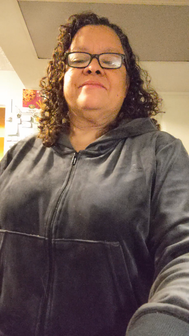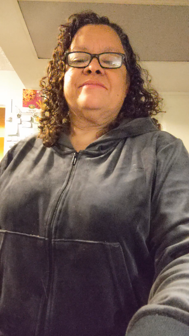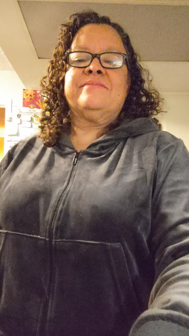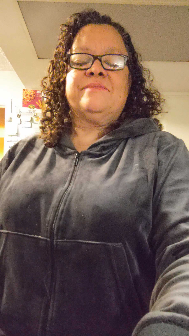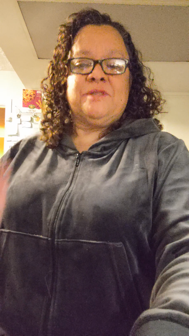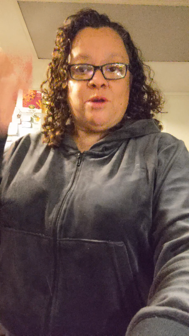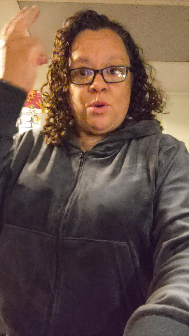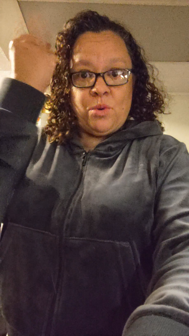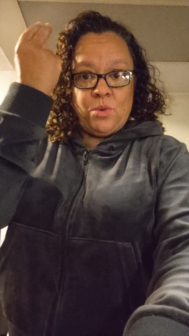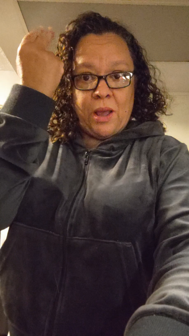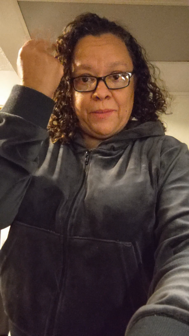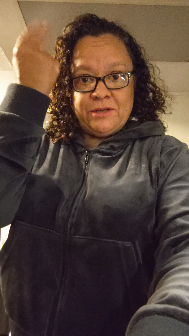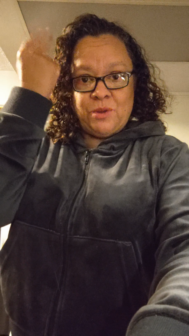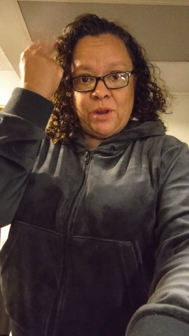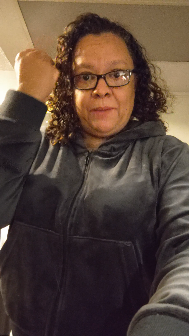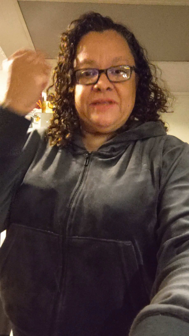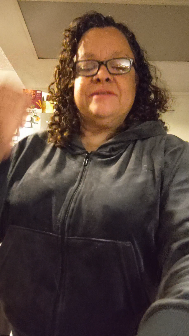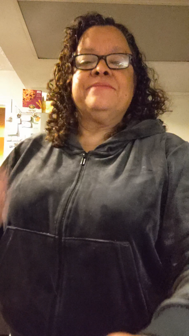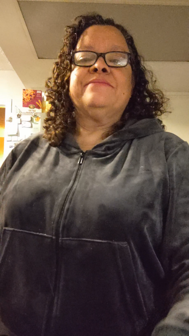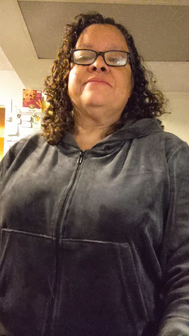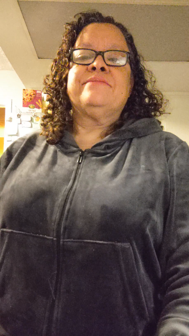rabbit